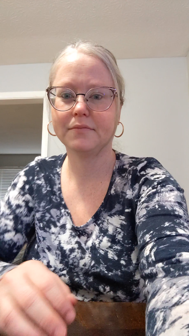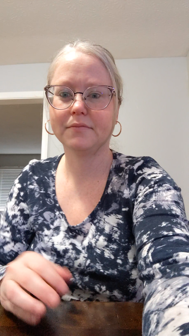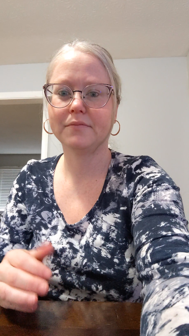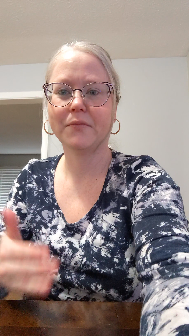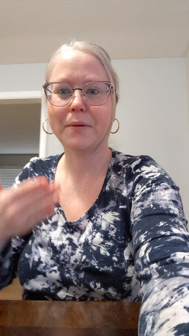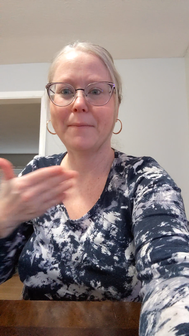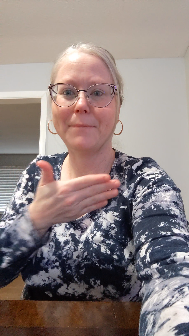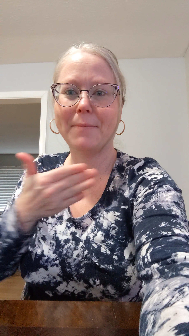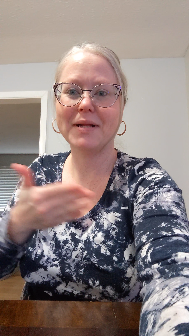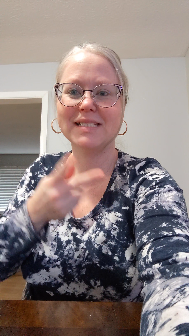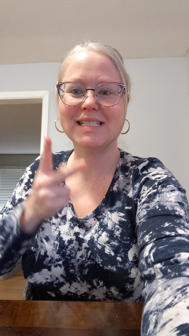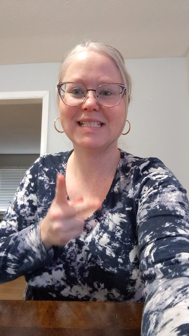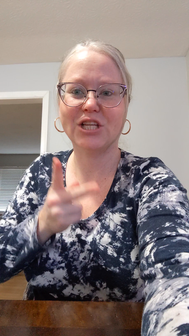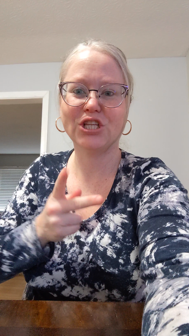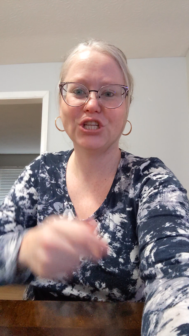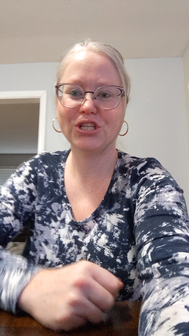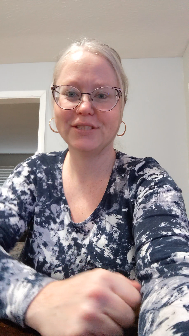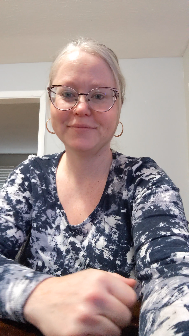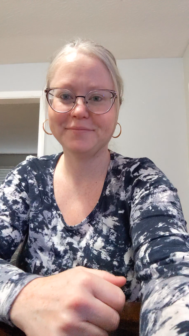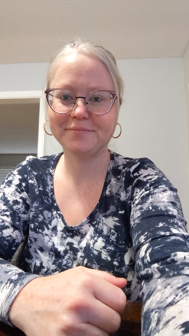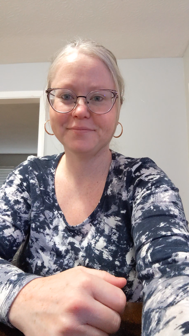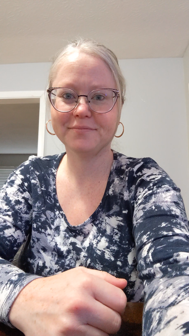babysitter